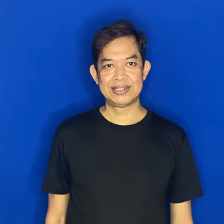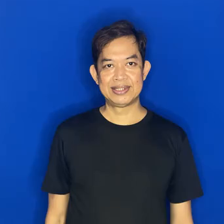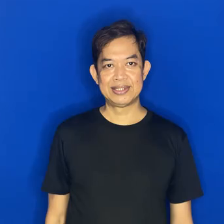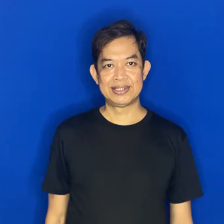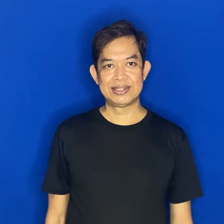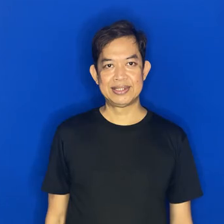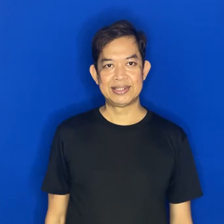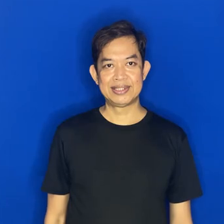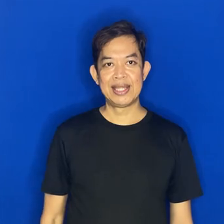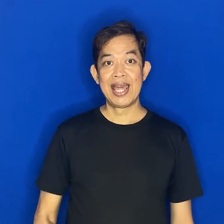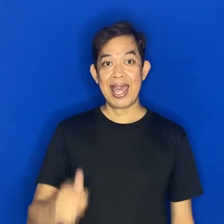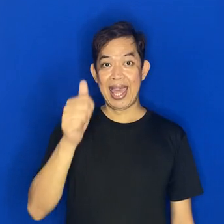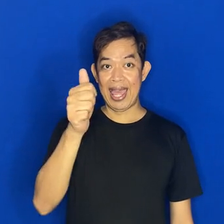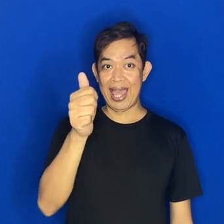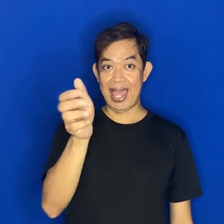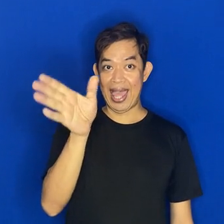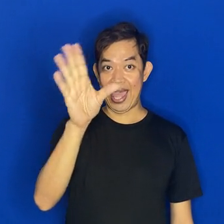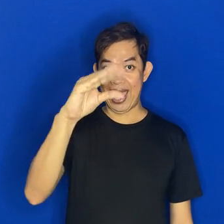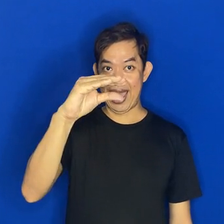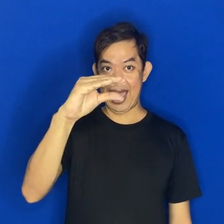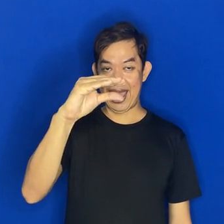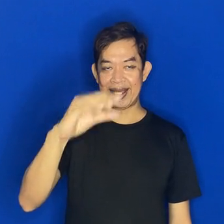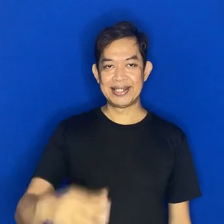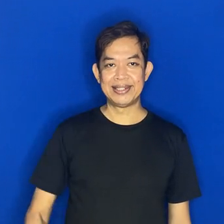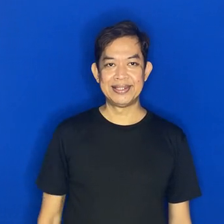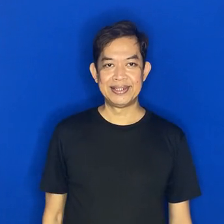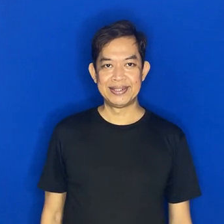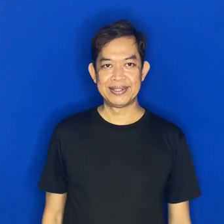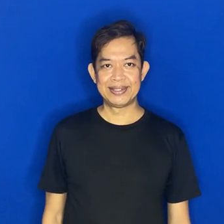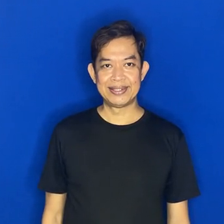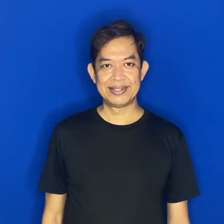good afternoon